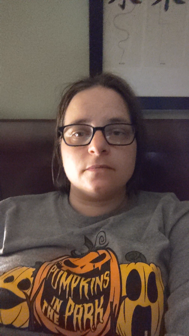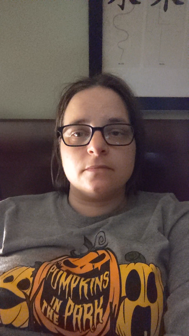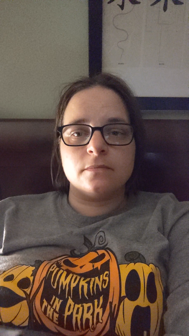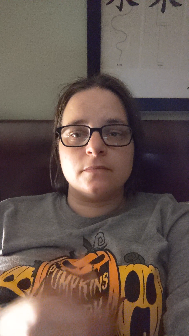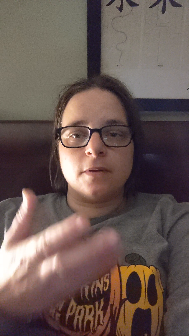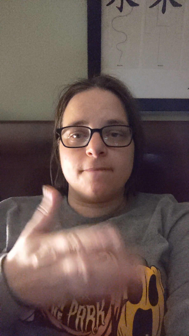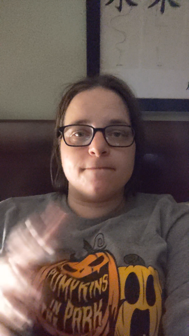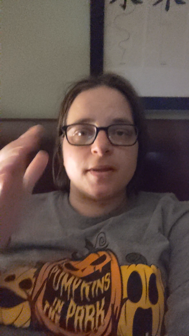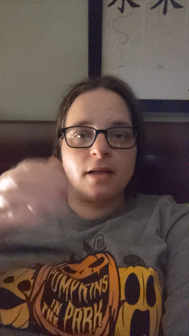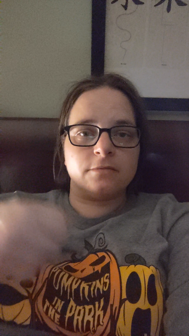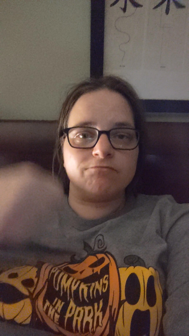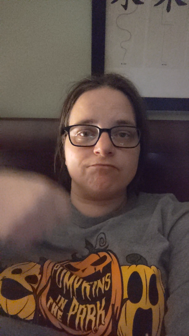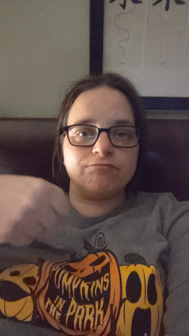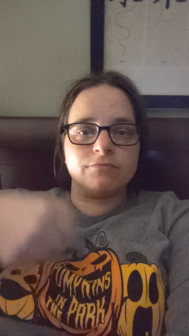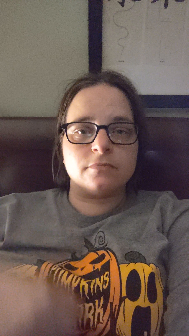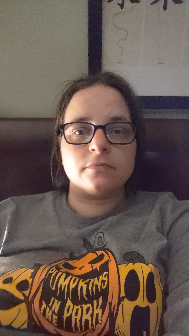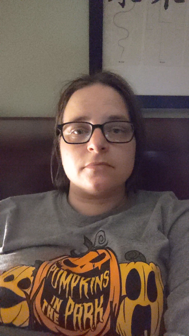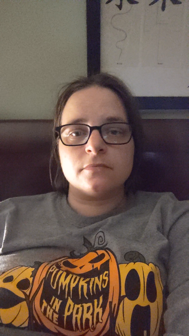basket